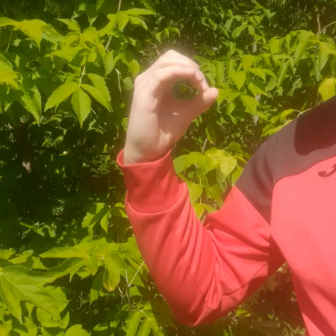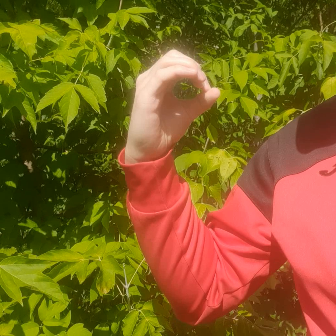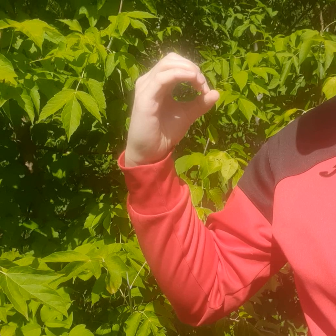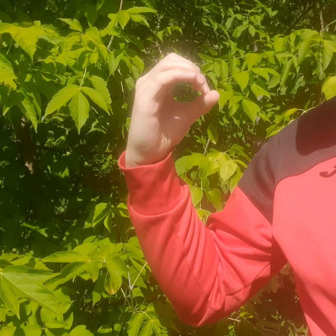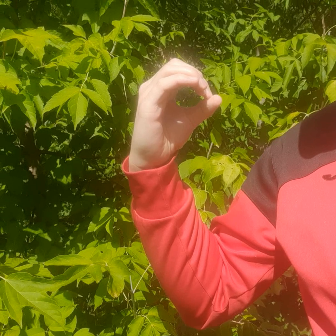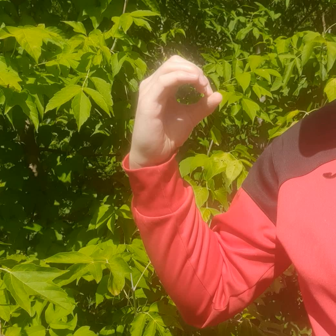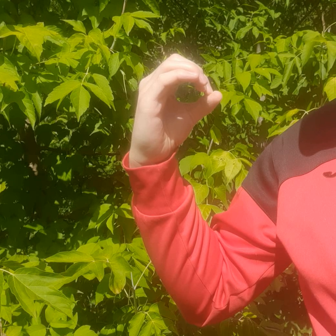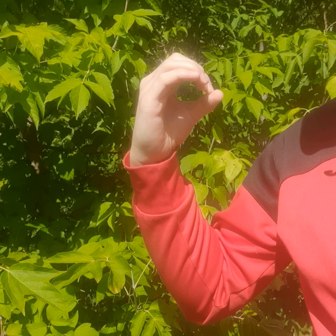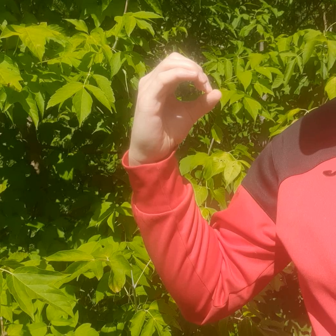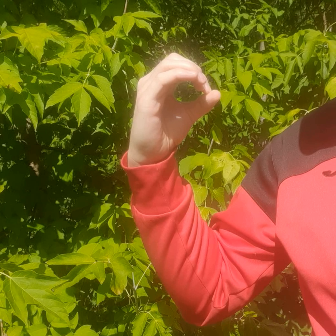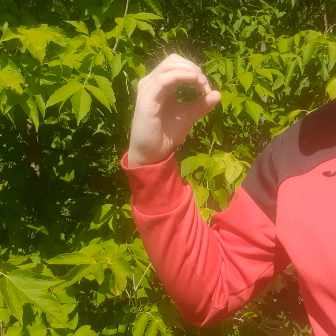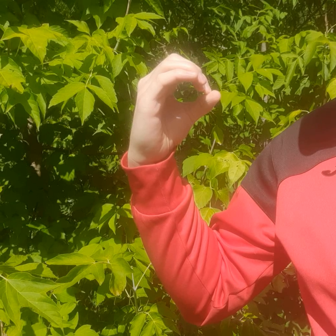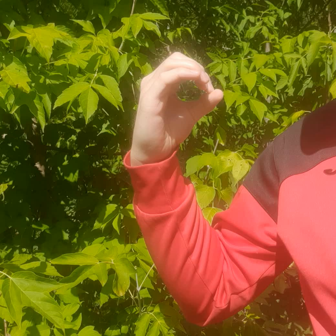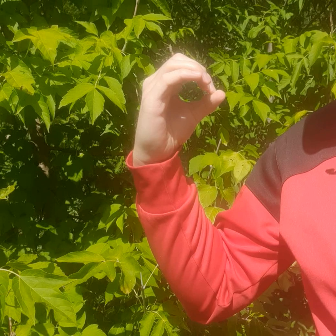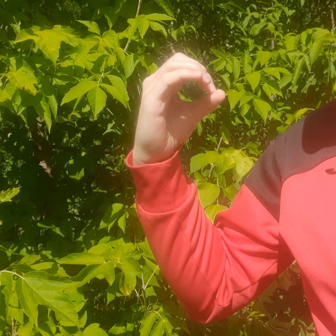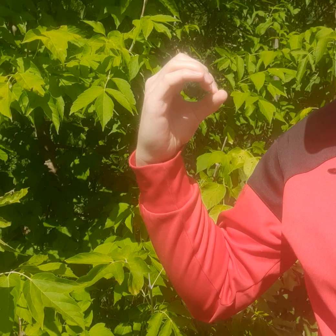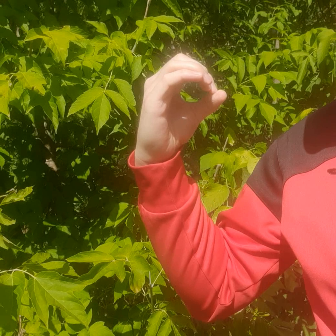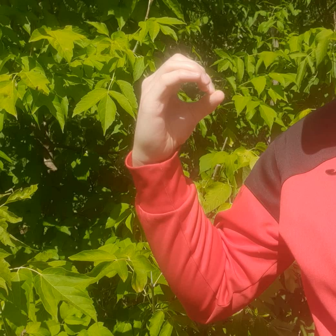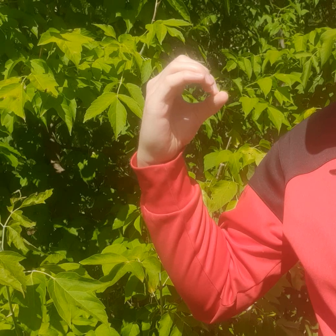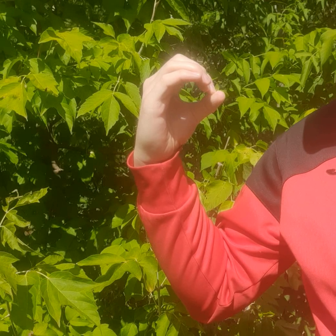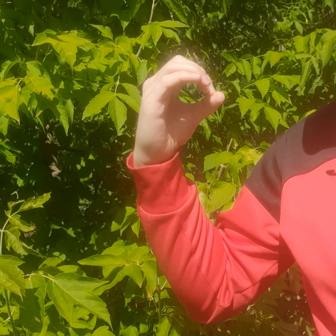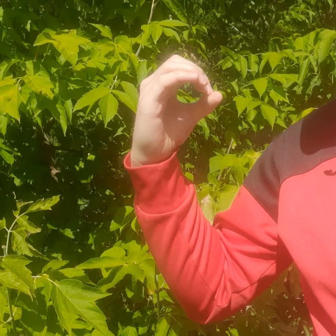Е